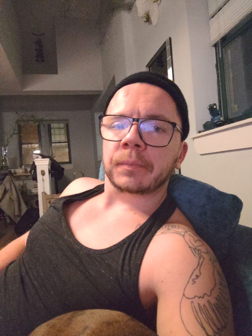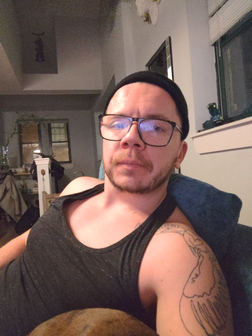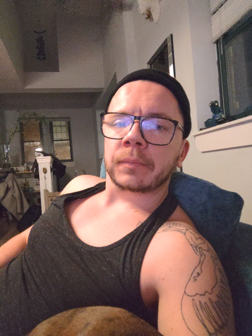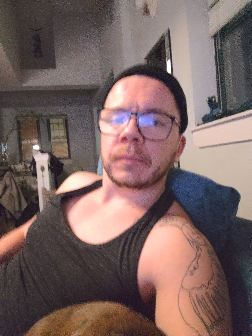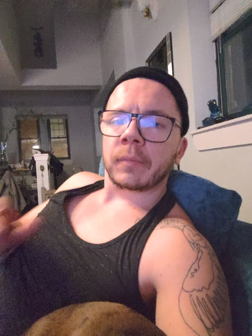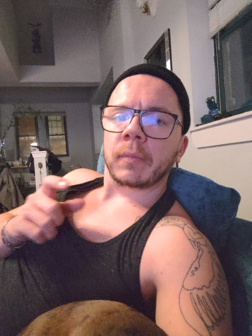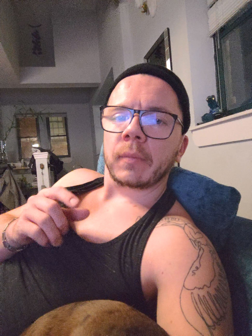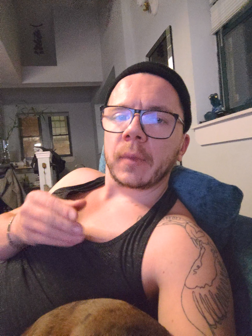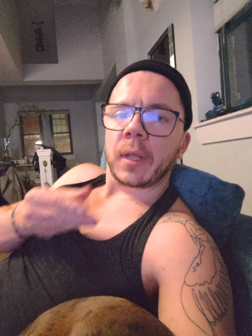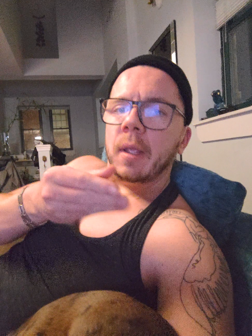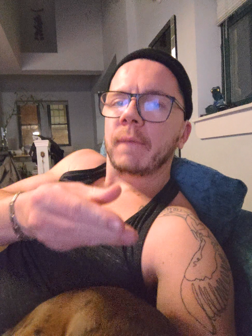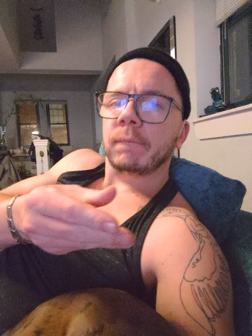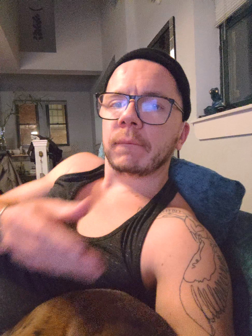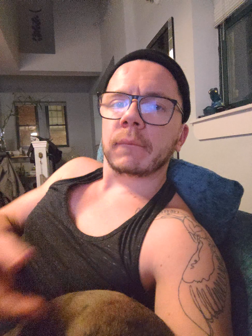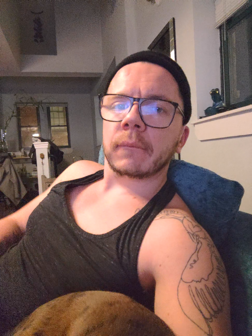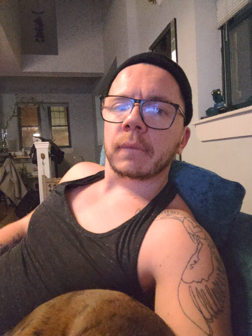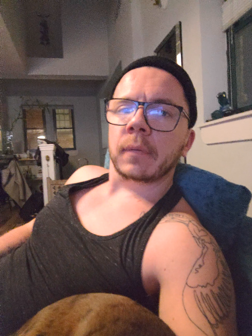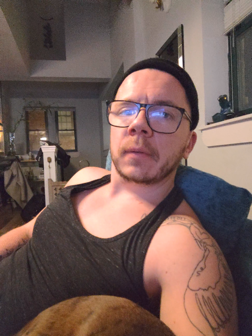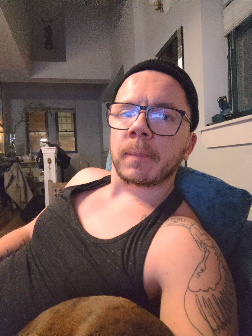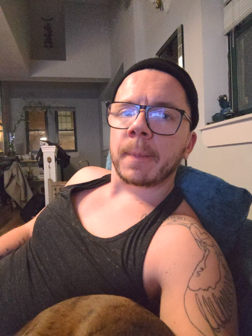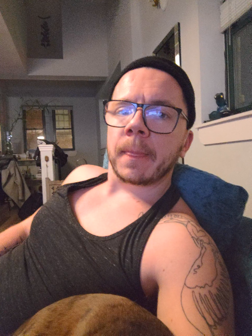give